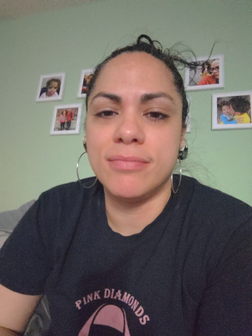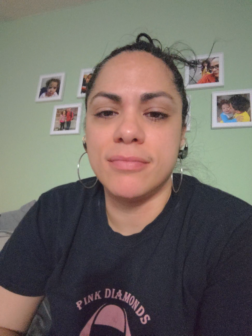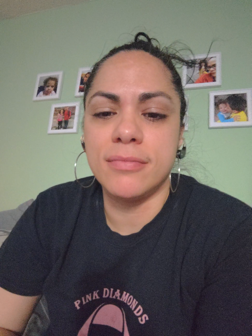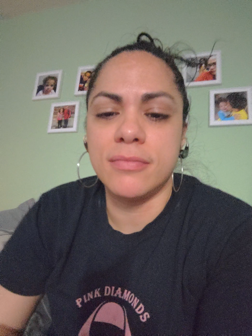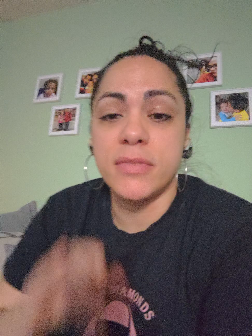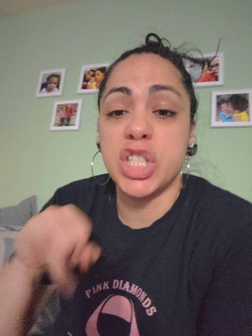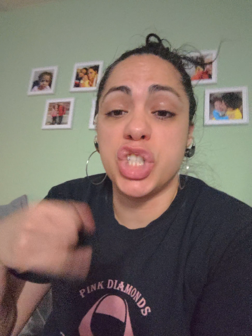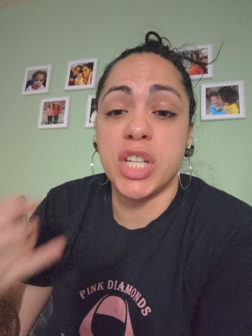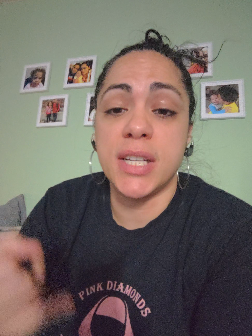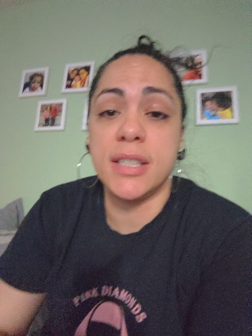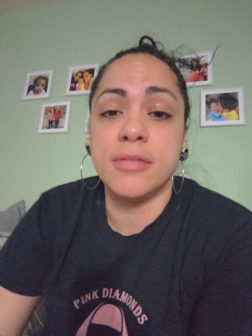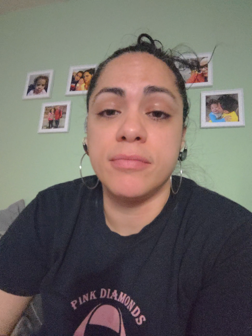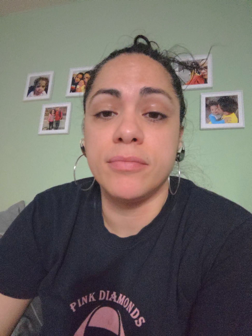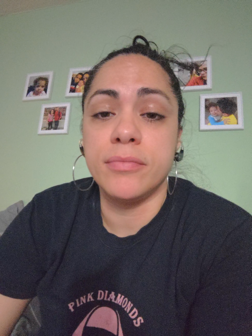jeans